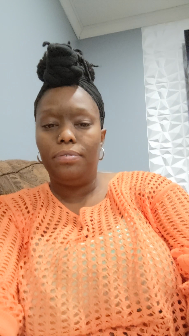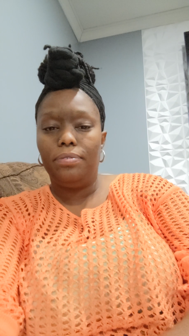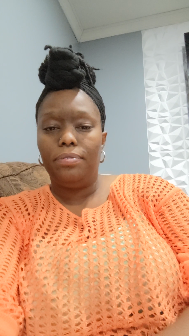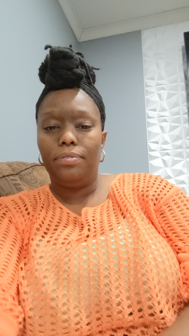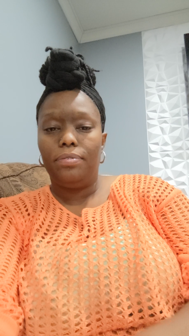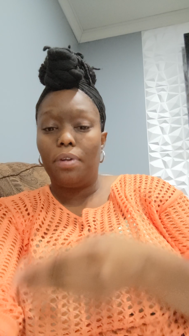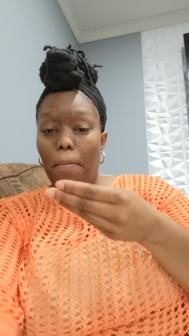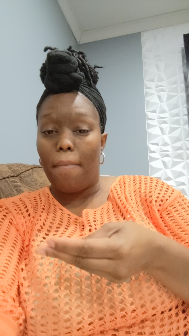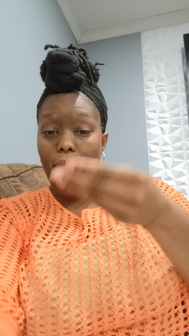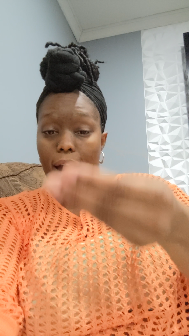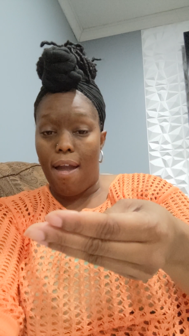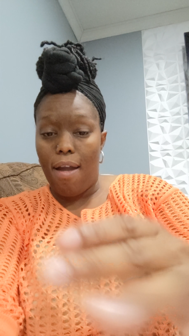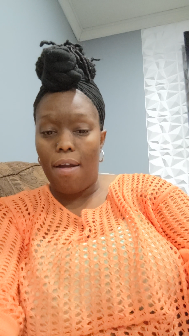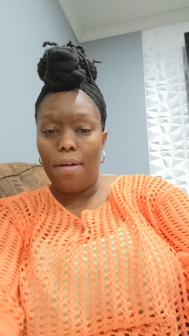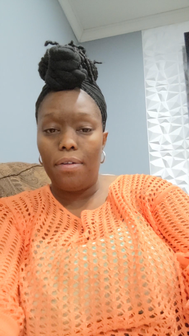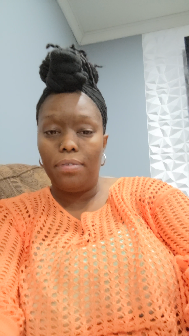buy